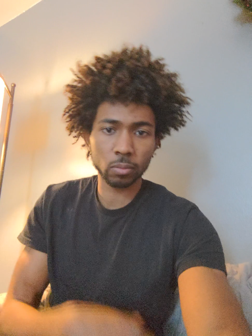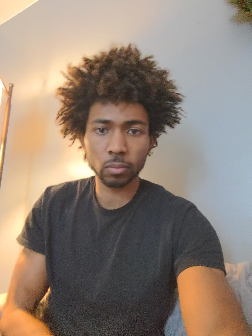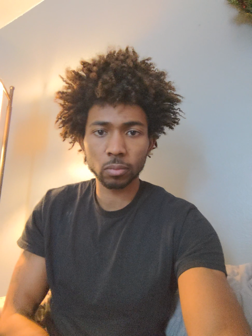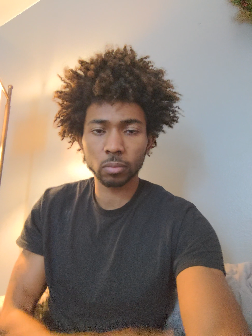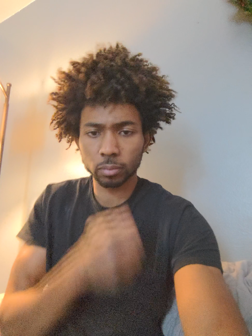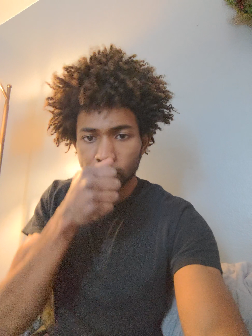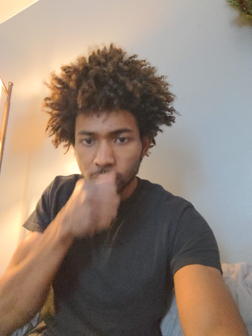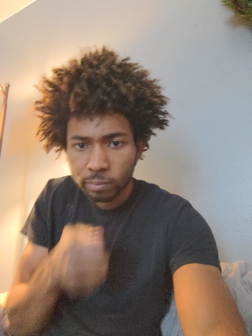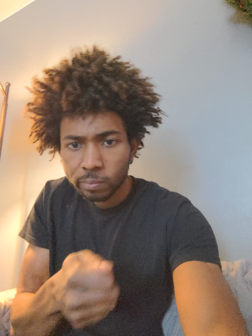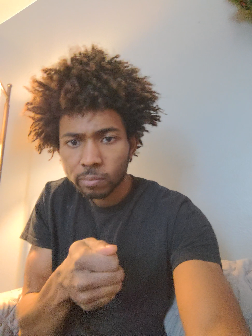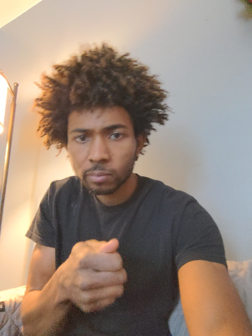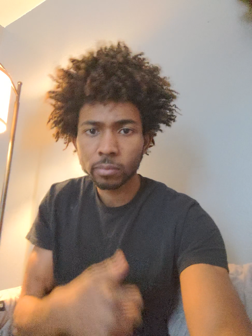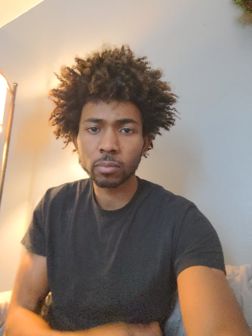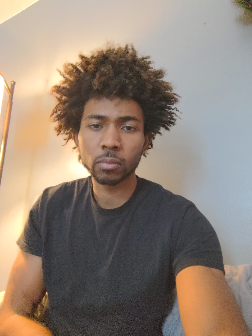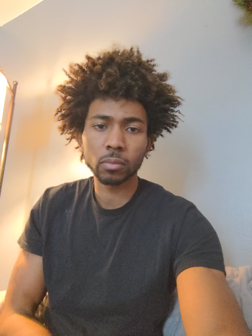hide